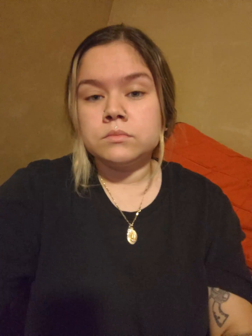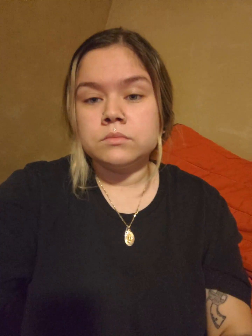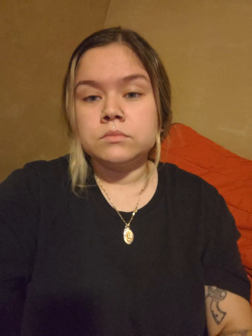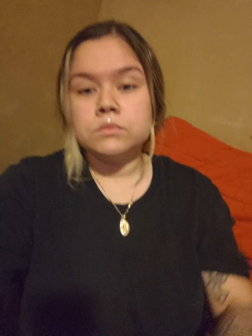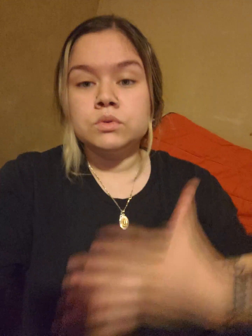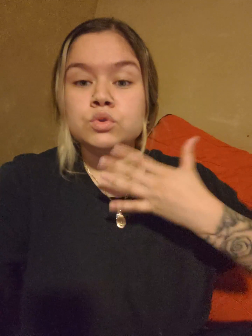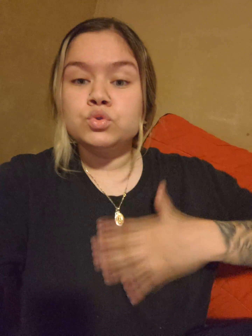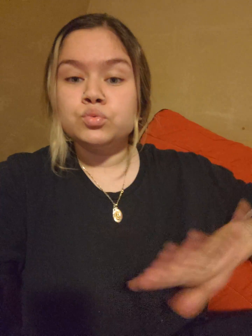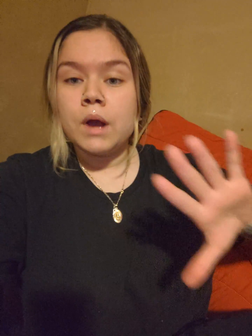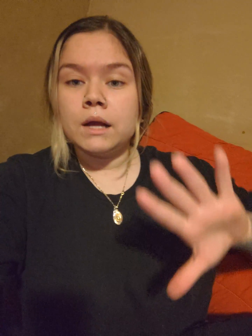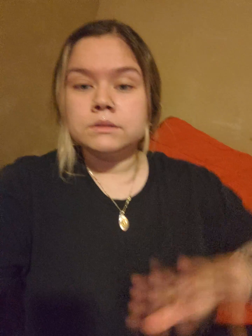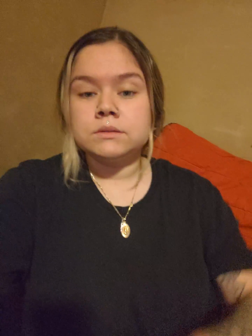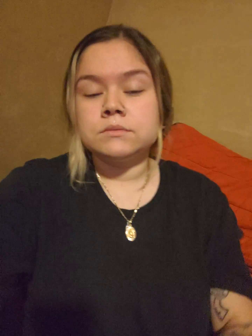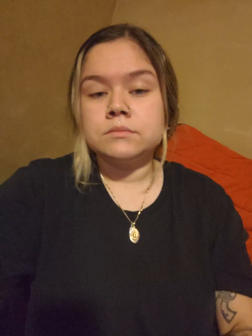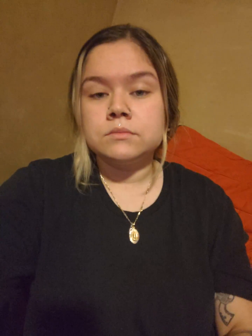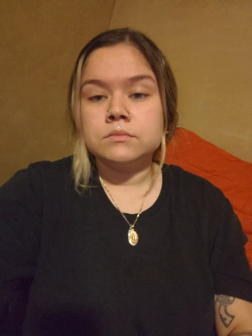dress